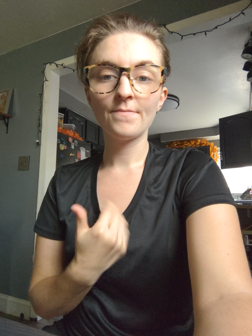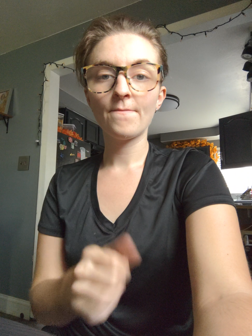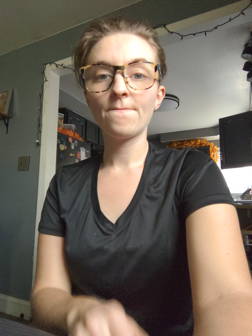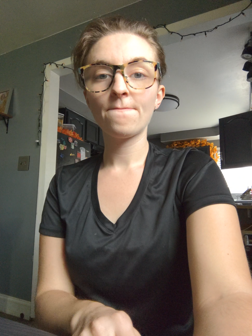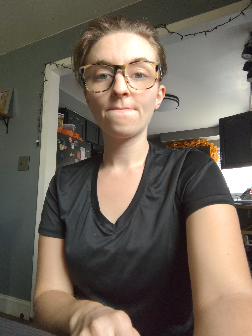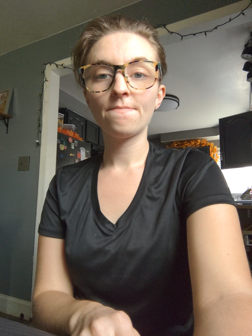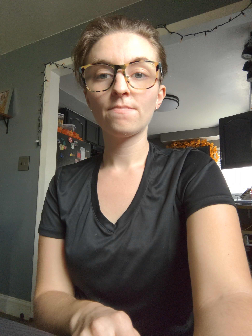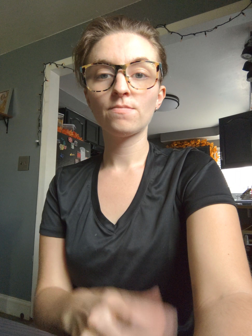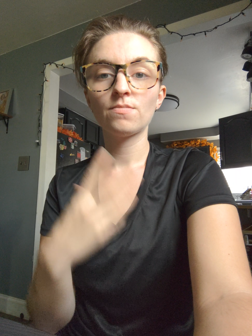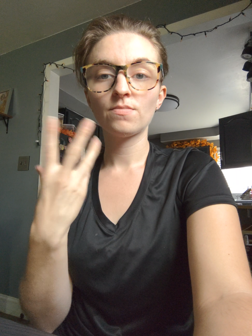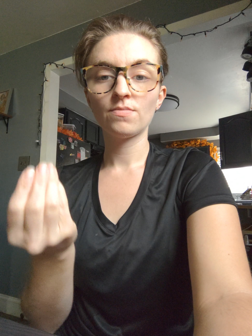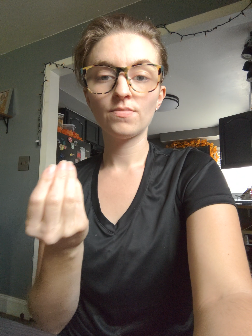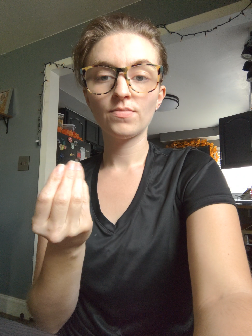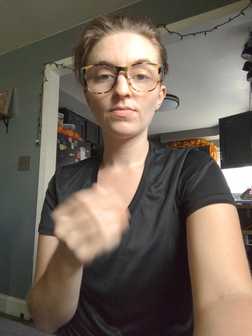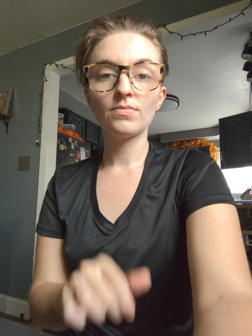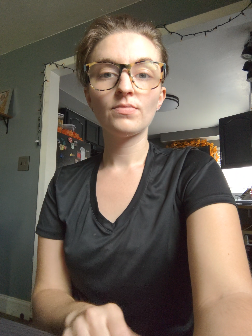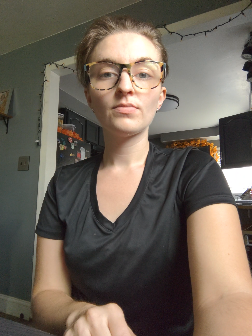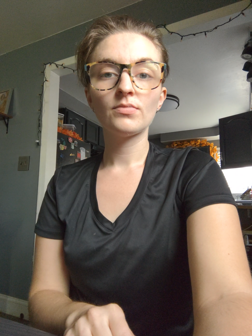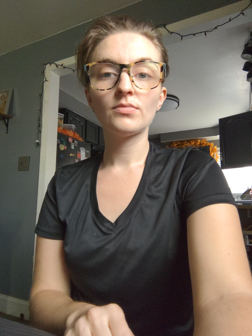going to